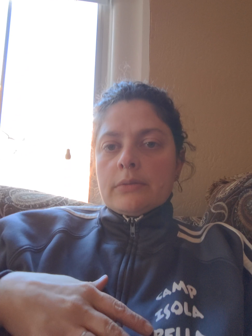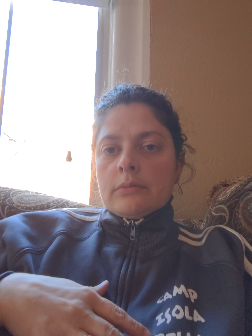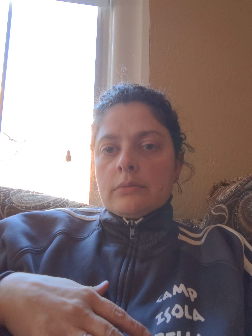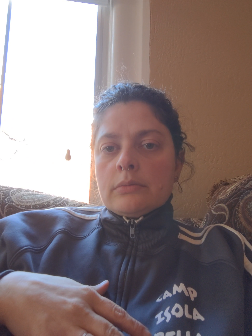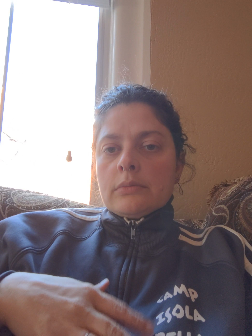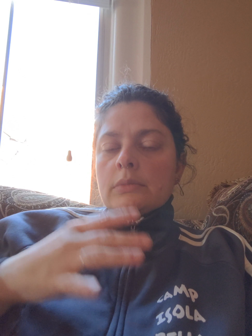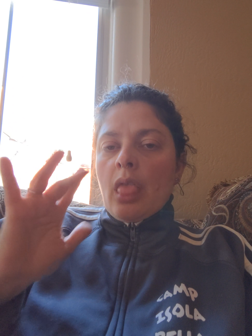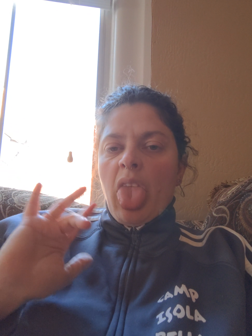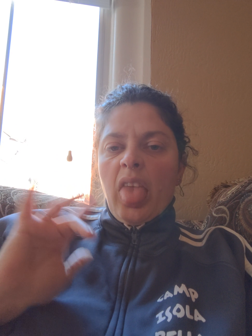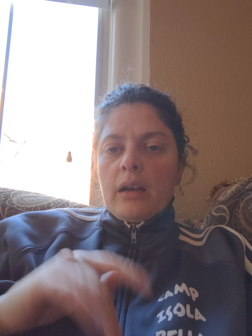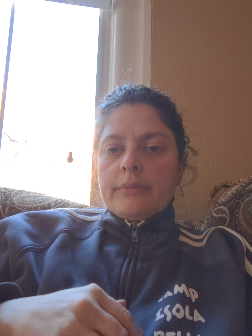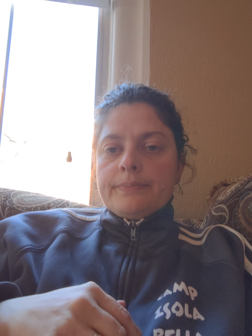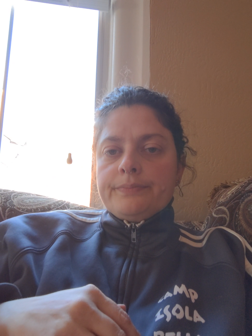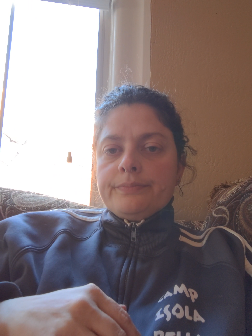yucky